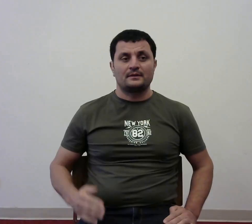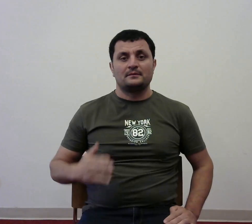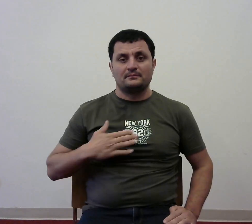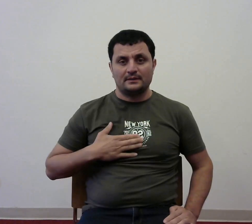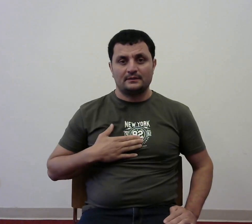mən